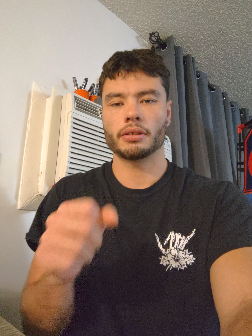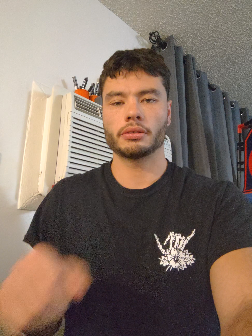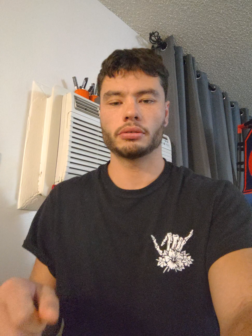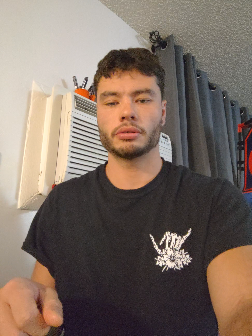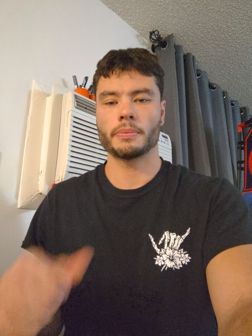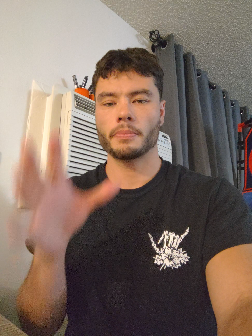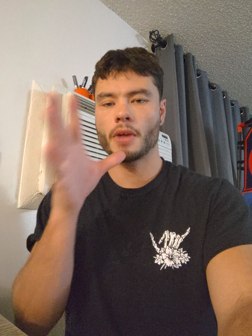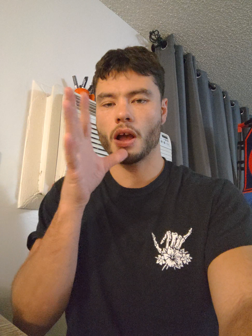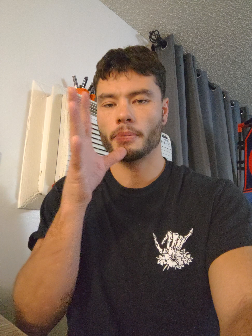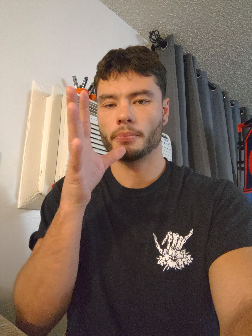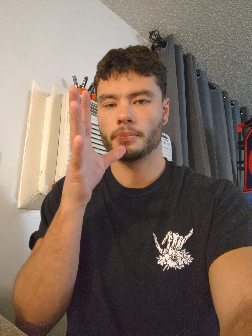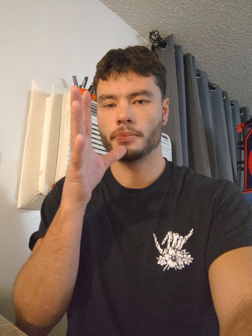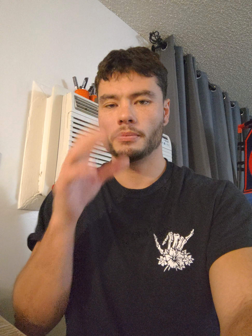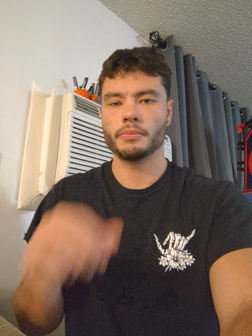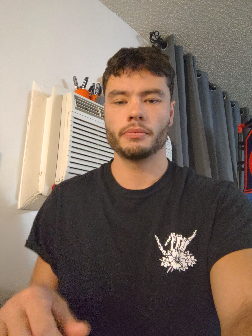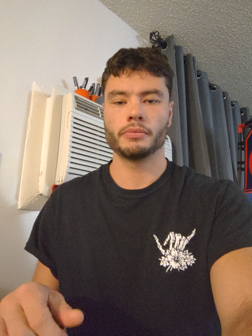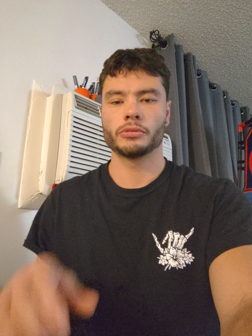mom